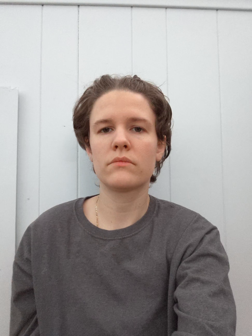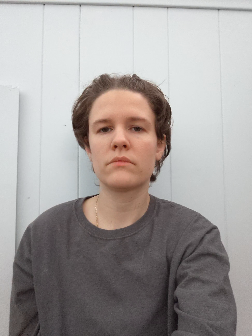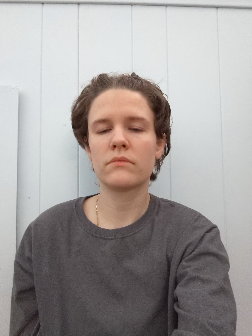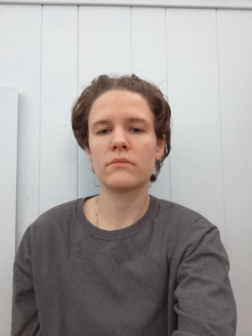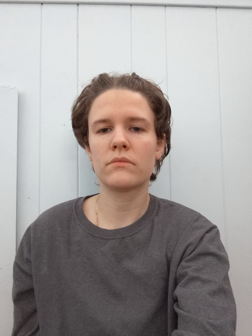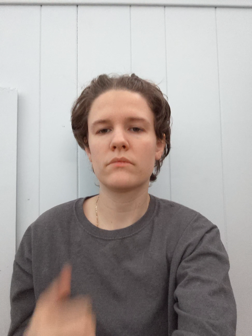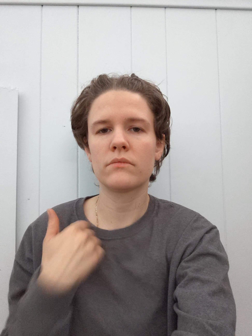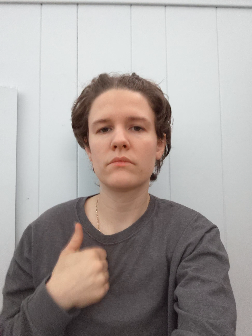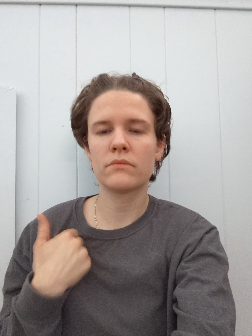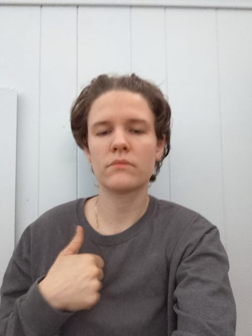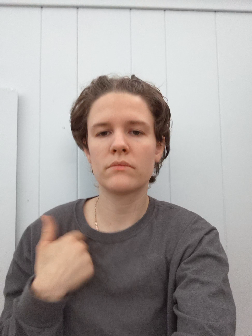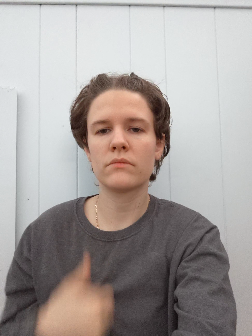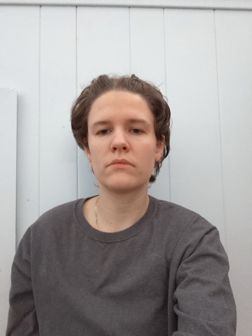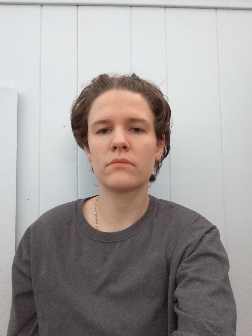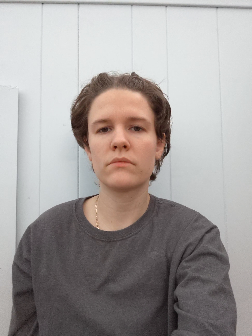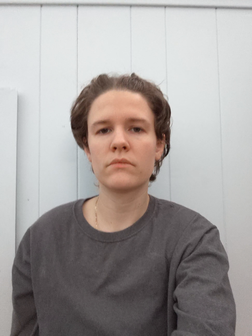bath